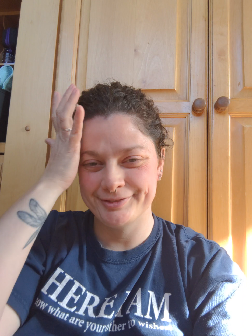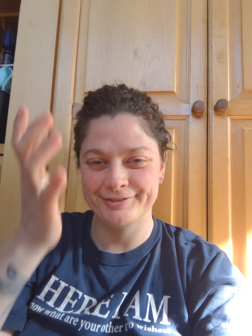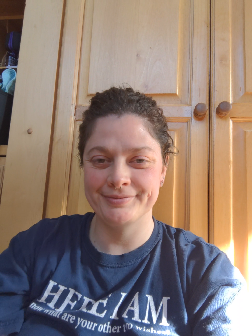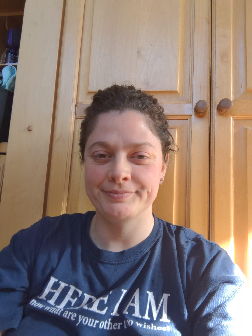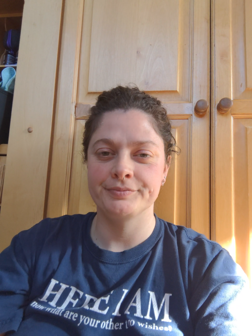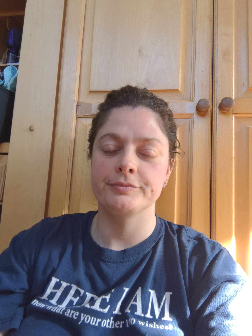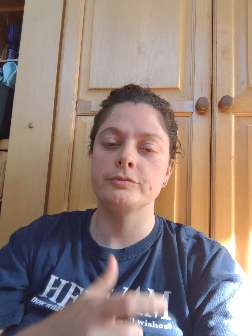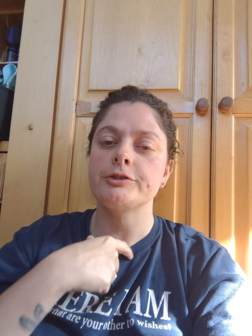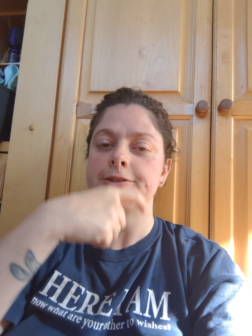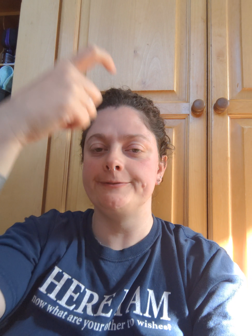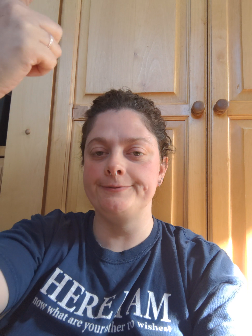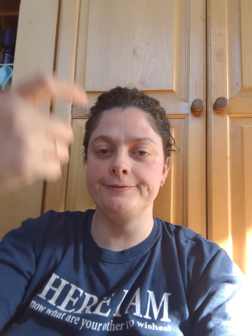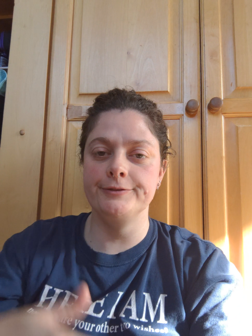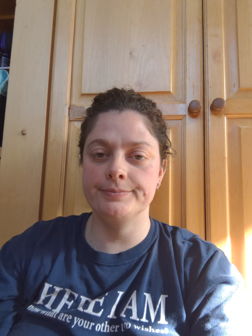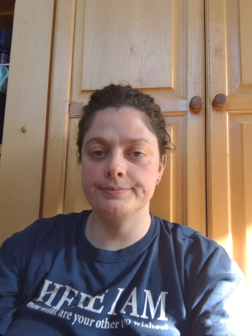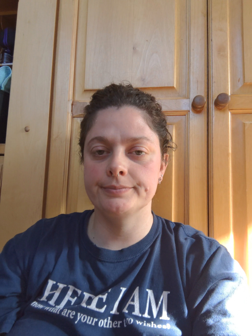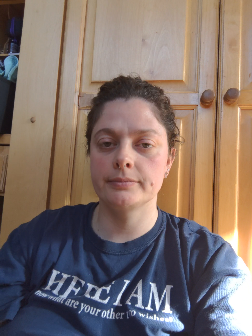giraffe